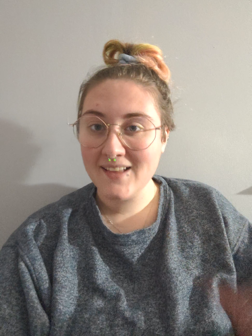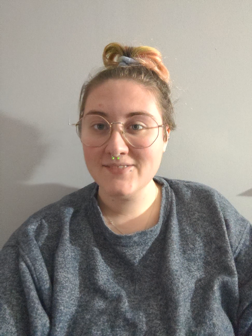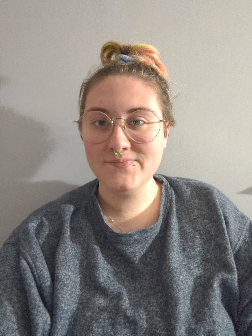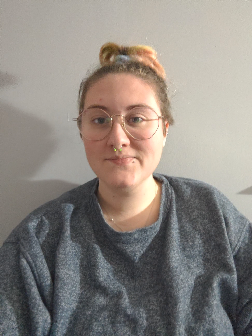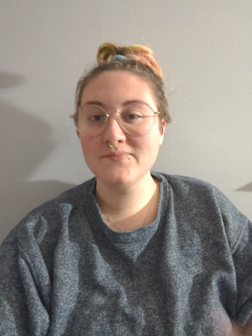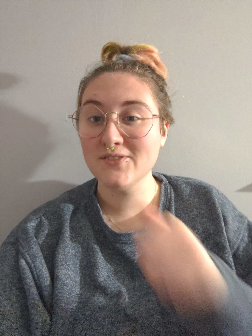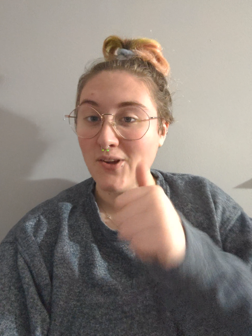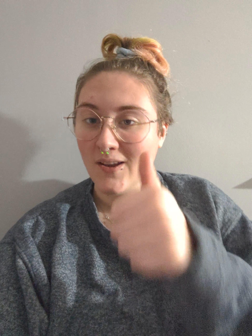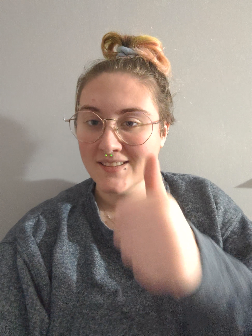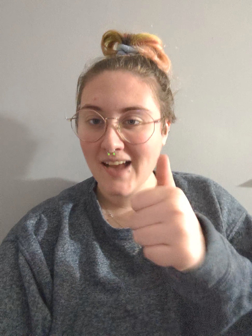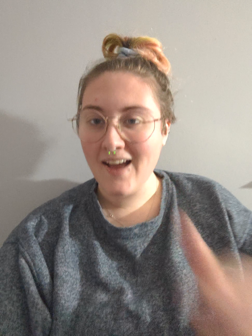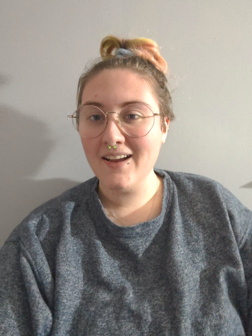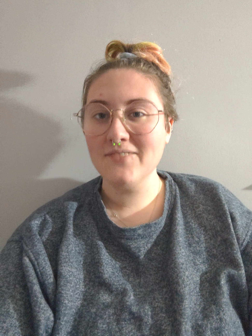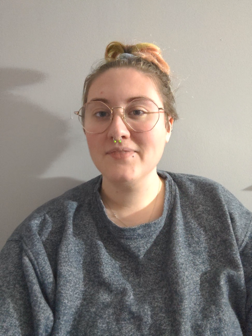yourself